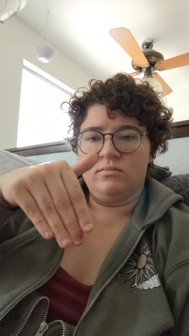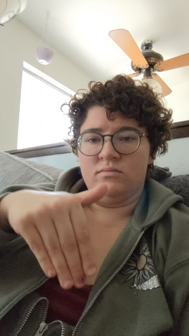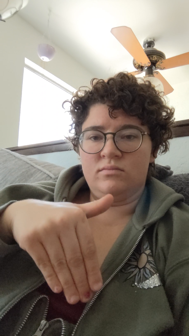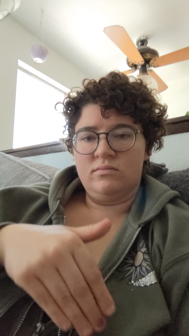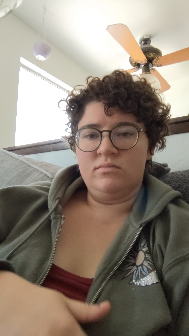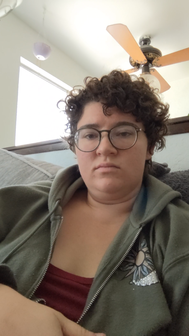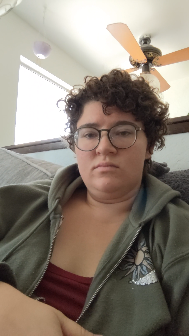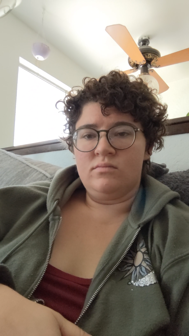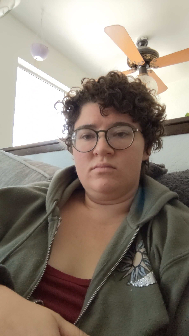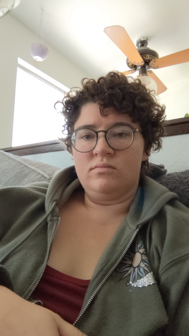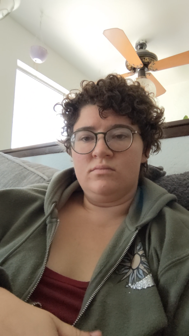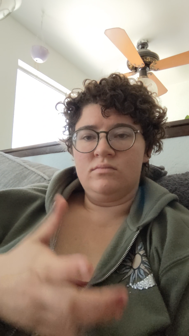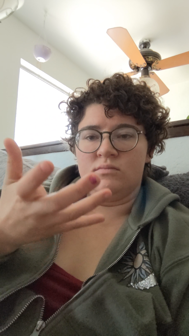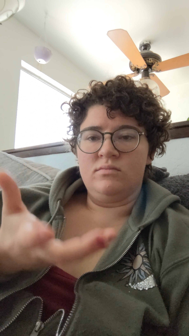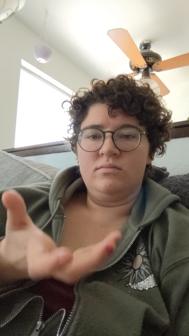heavy